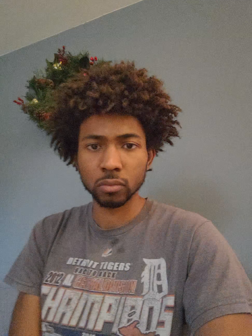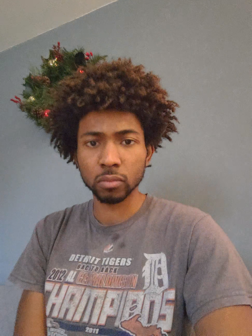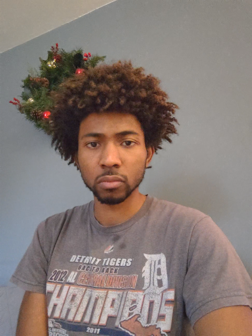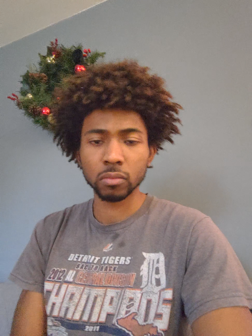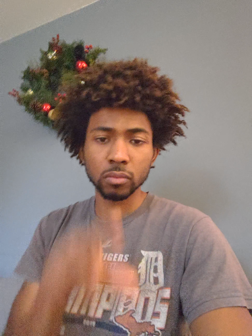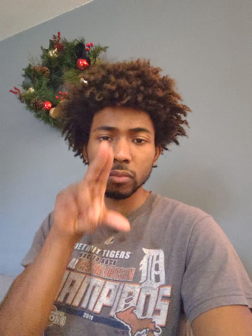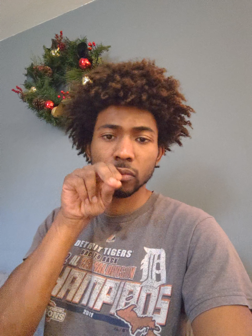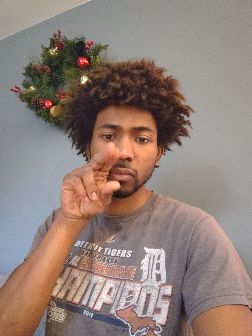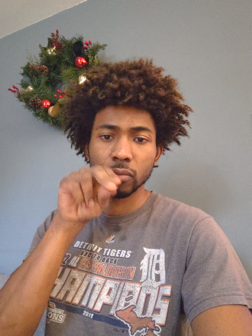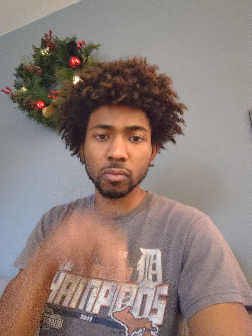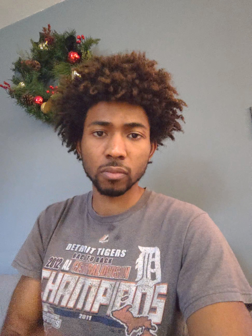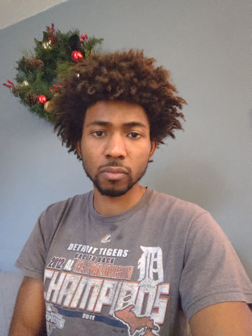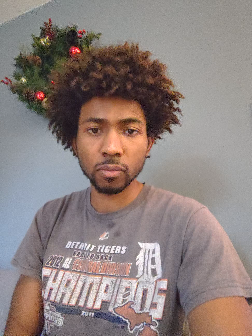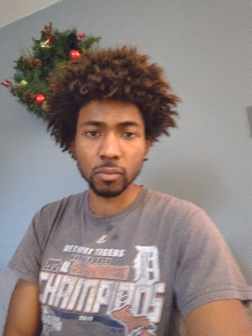goose